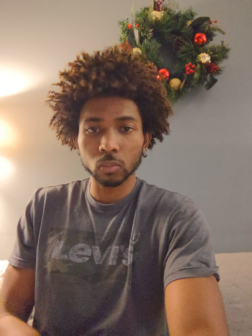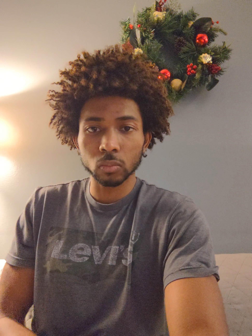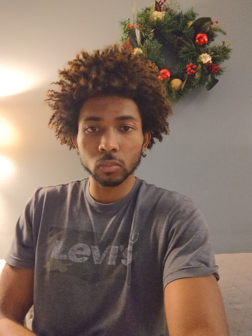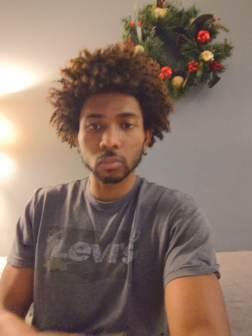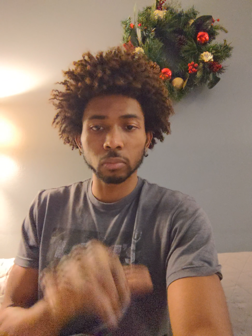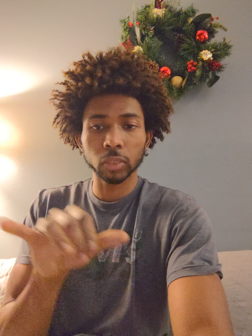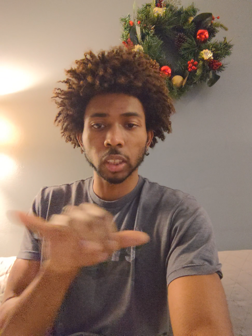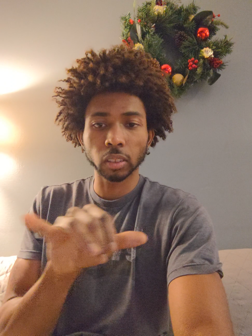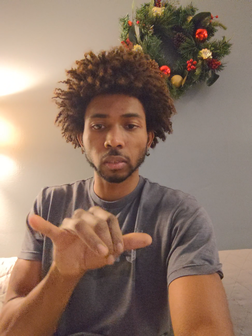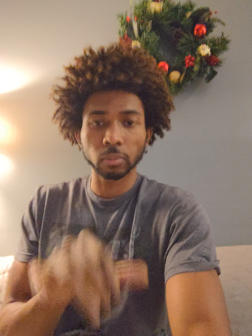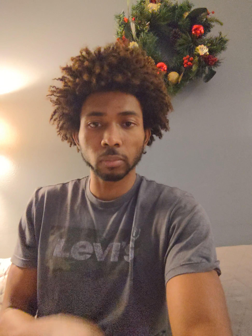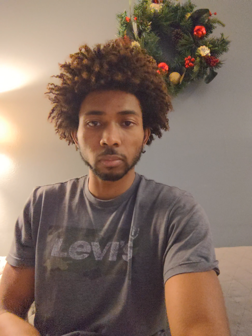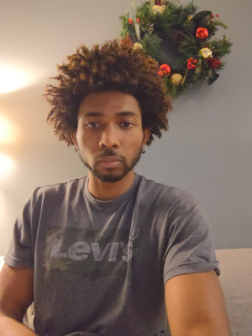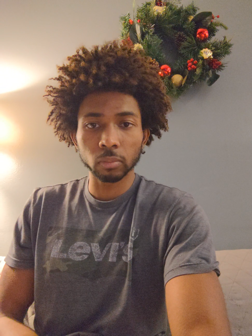same